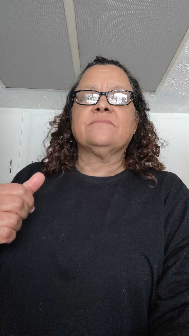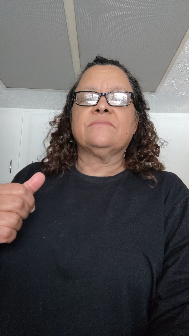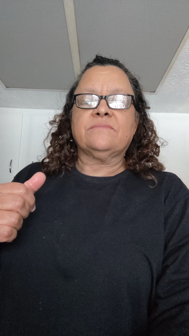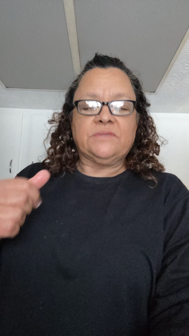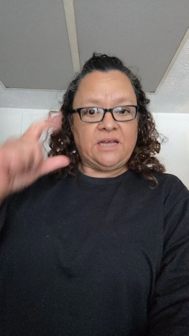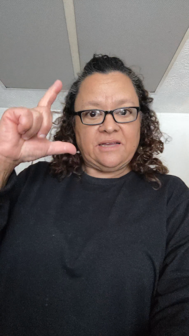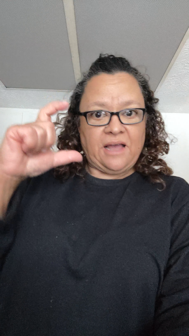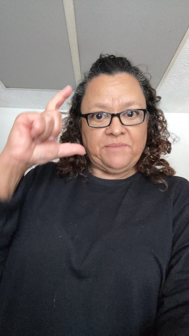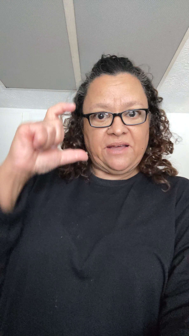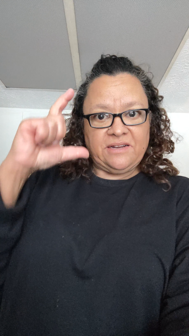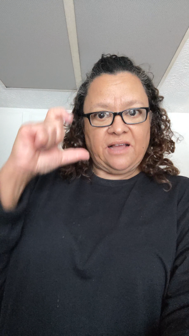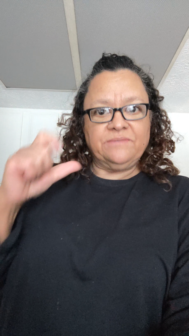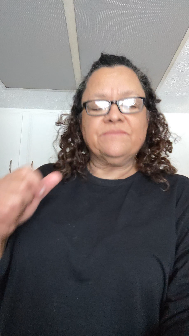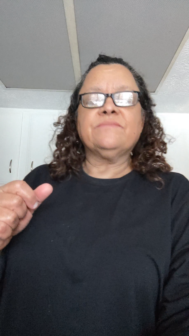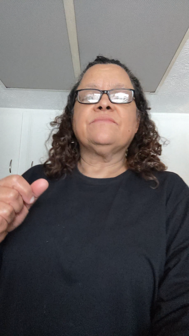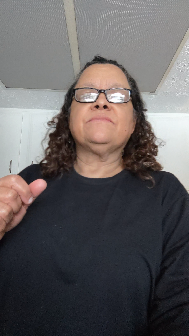camera